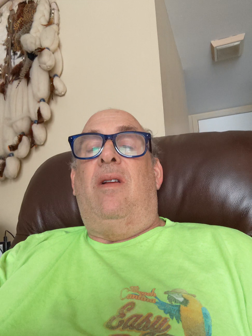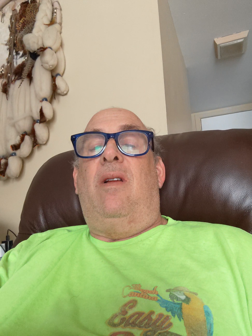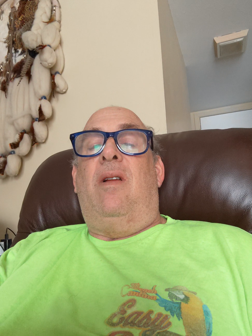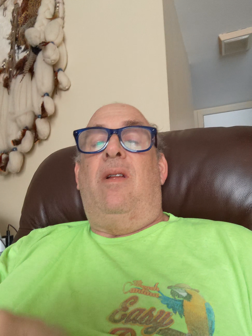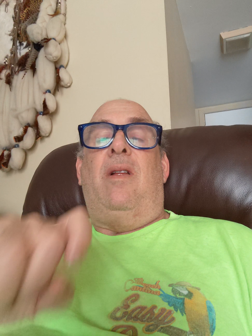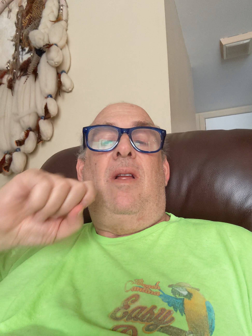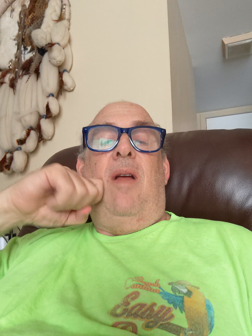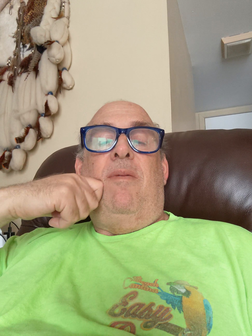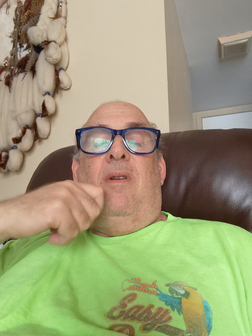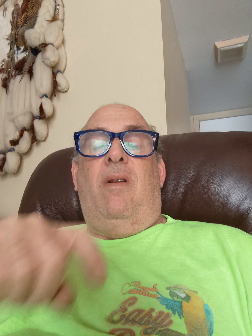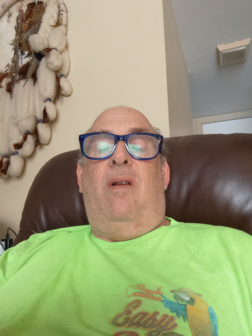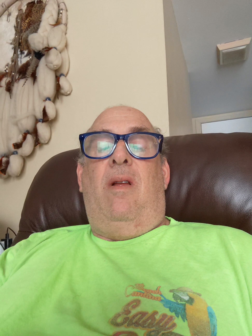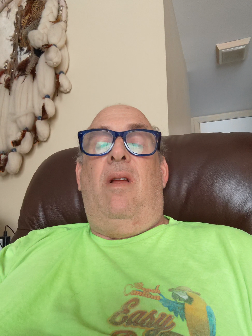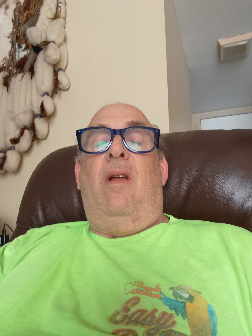apple